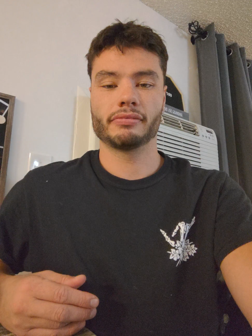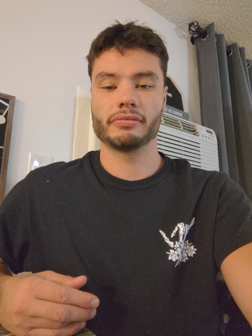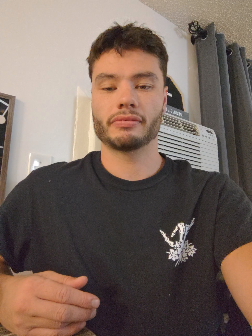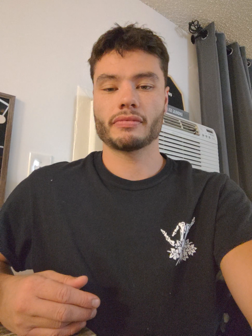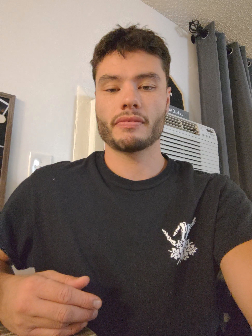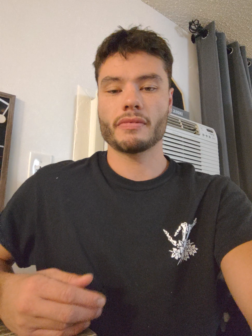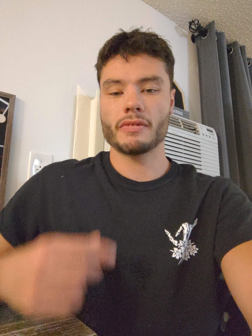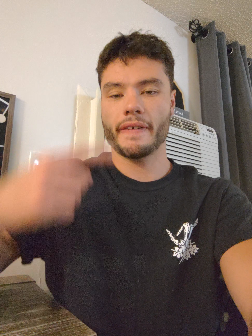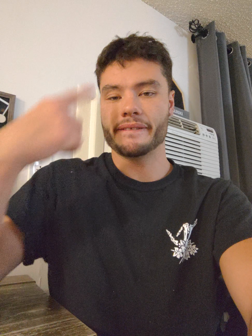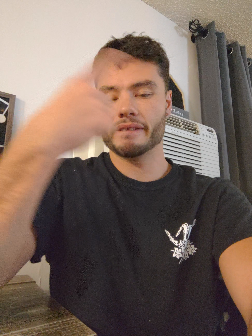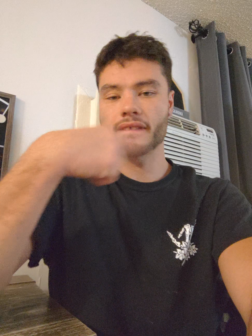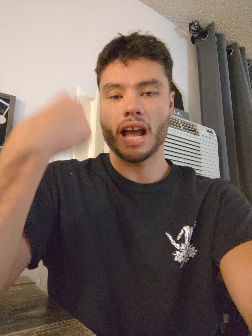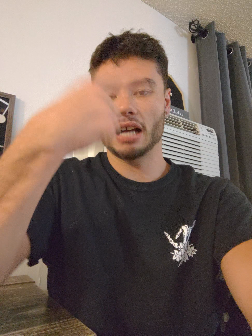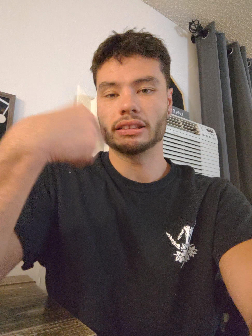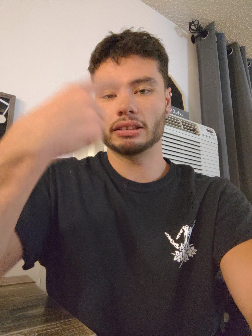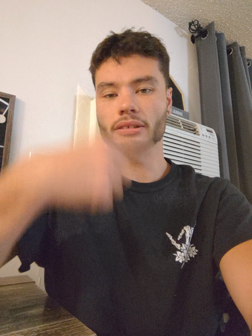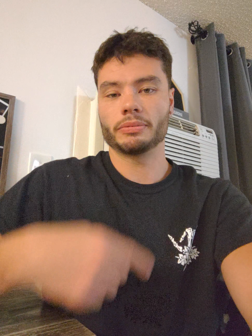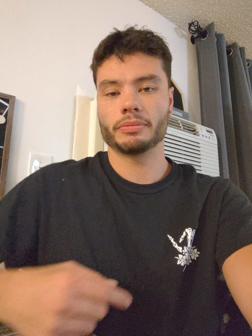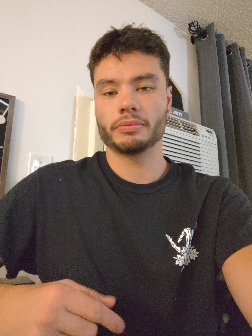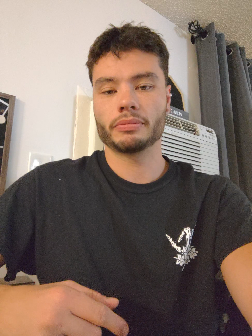face